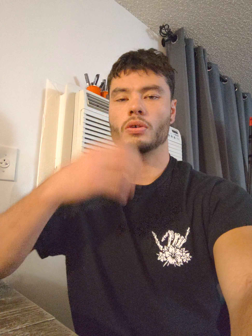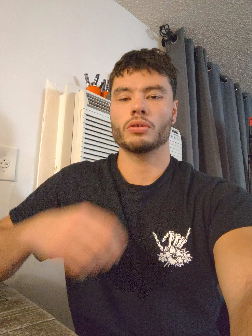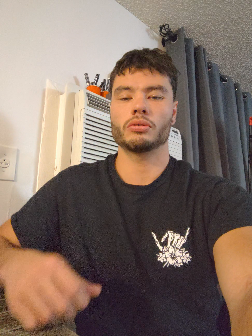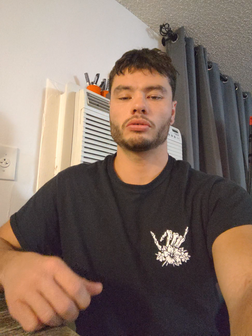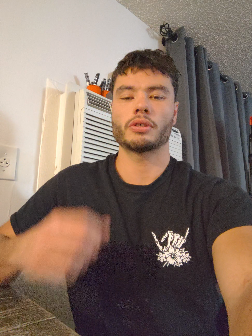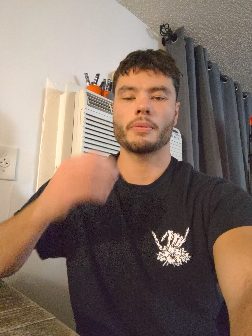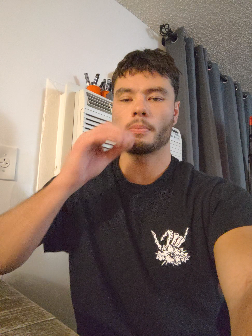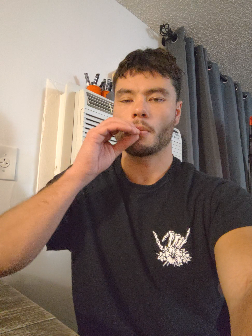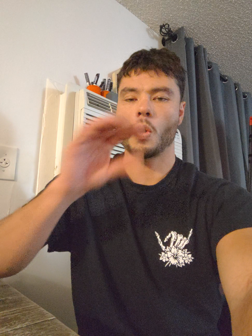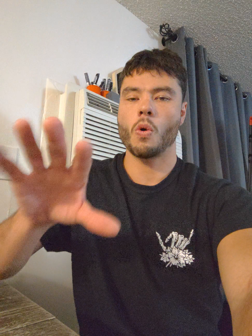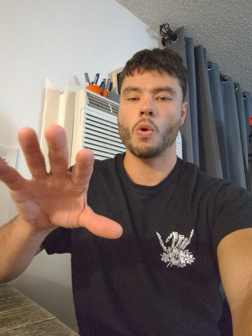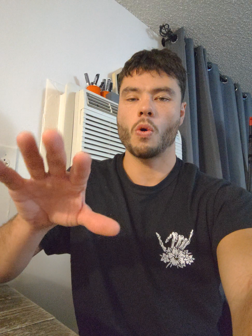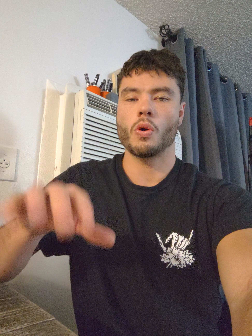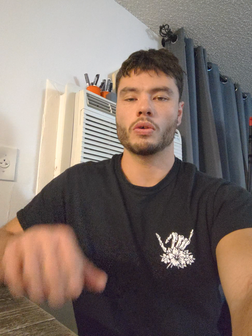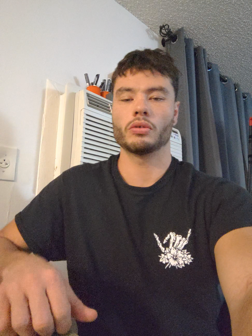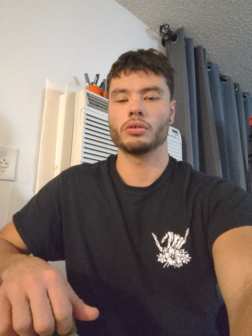blow